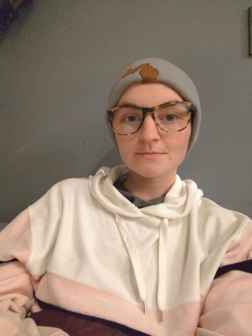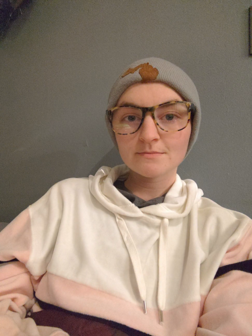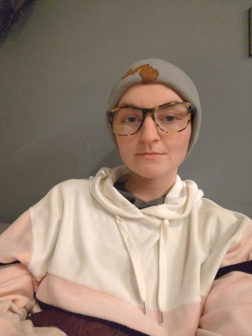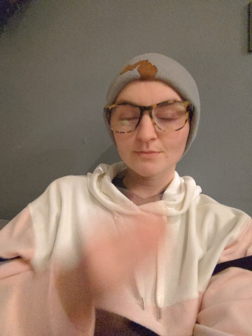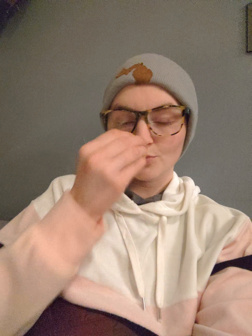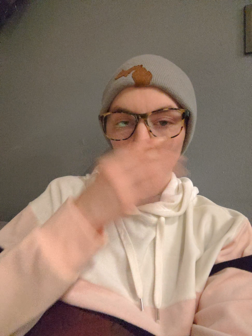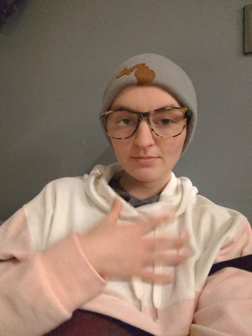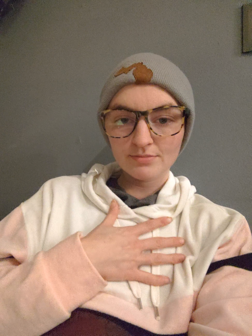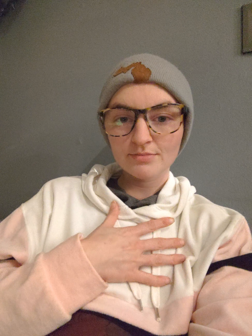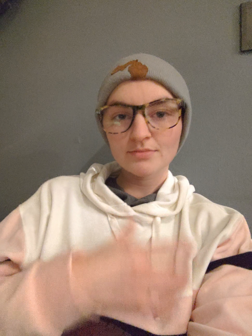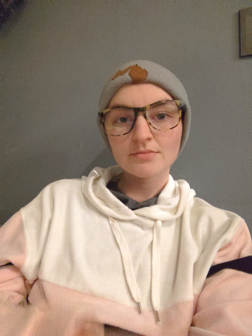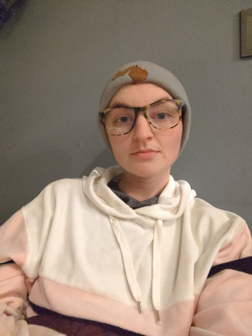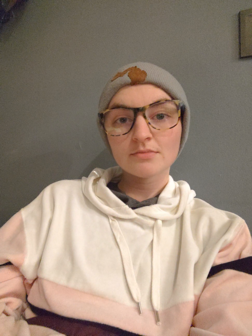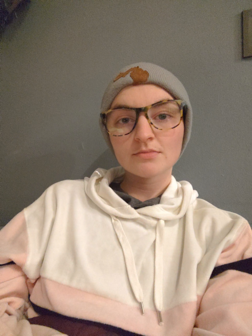pajamas